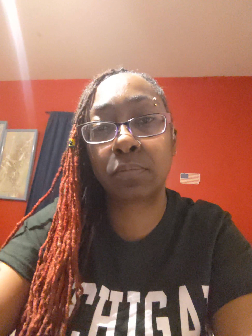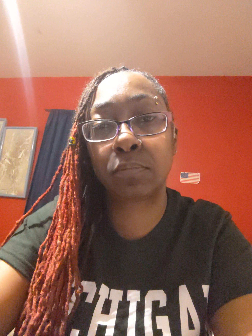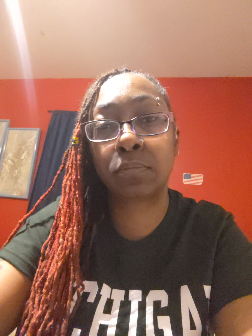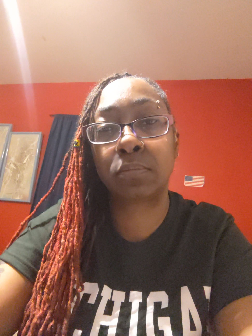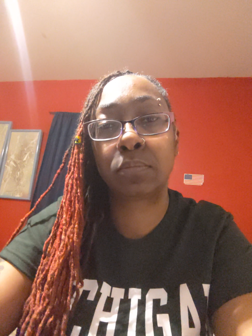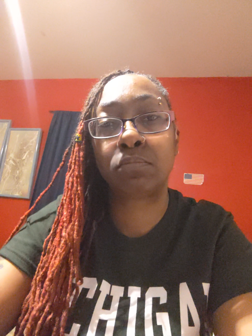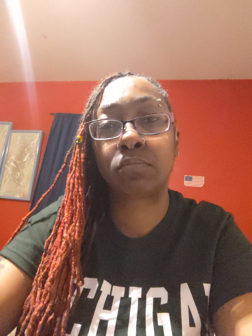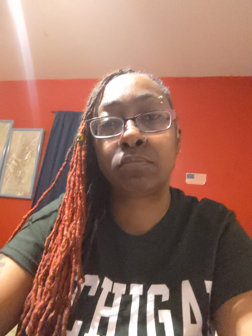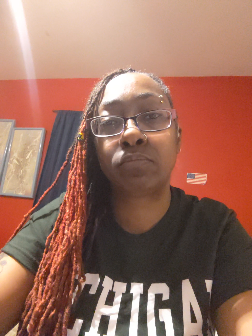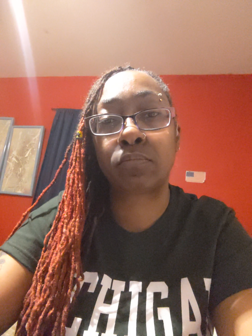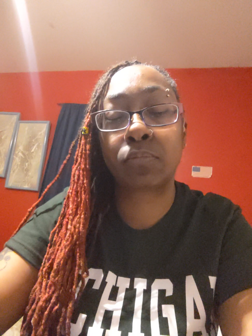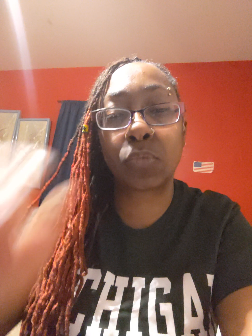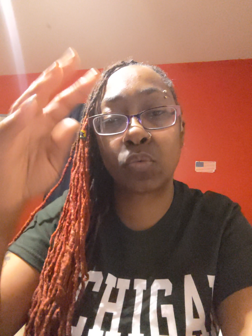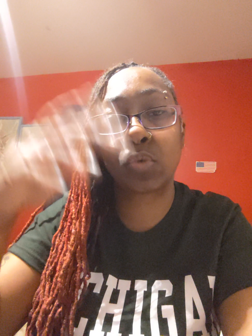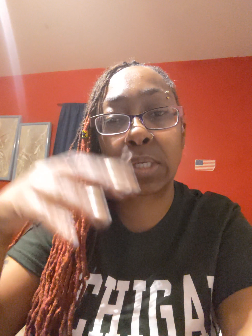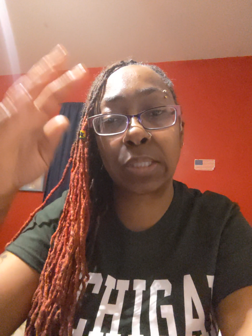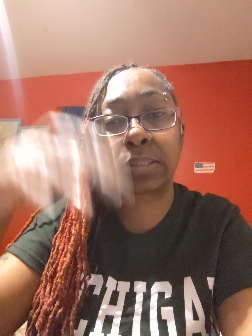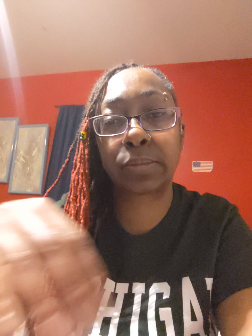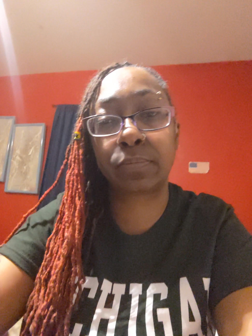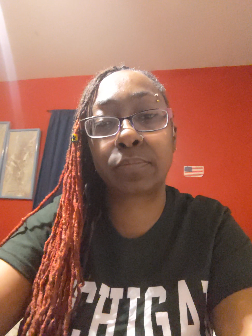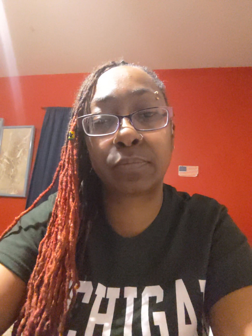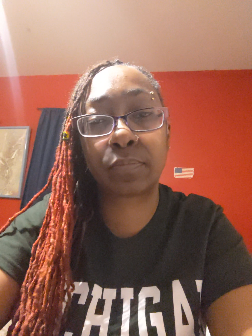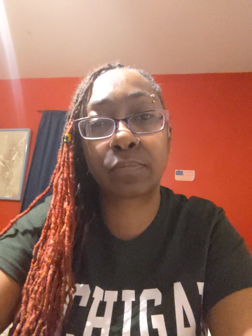rain